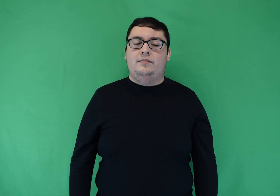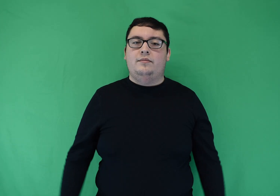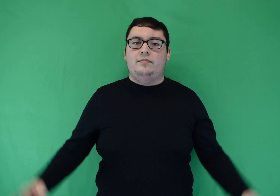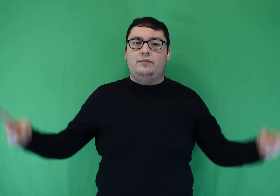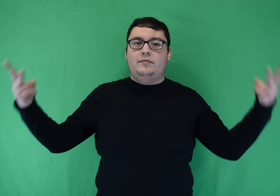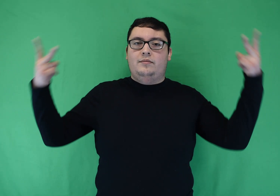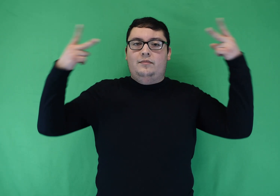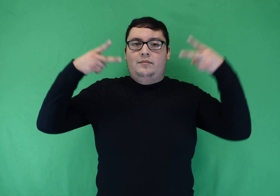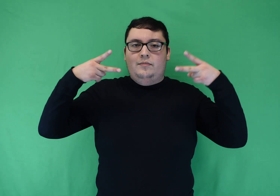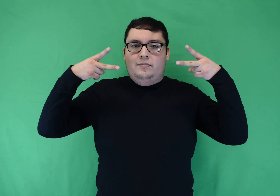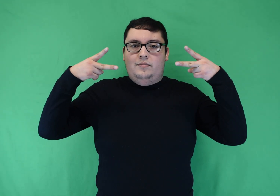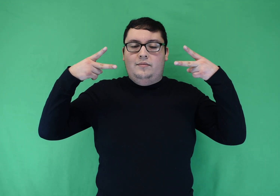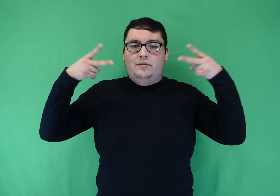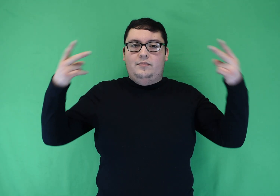nos vemos